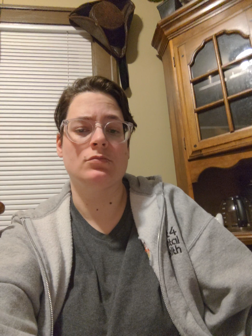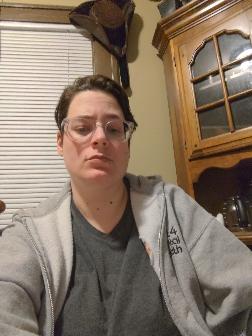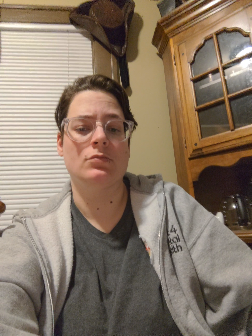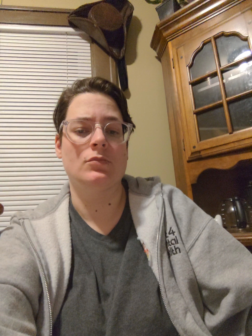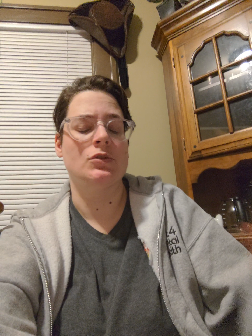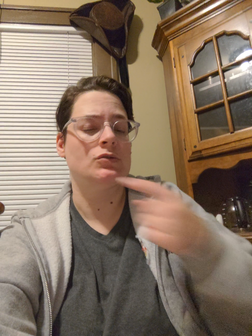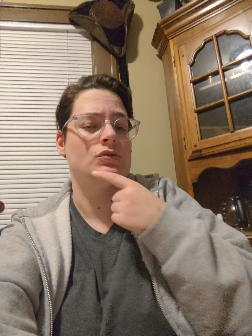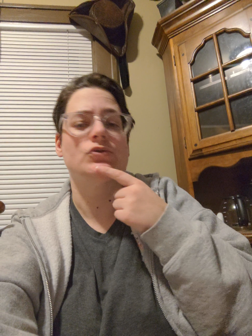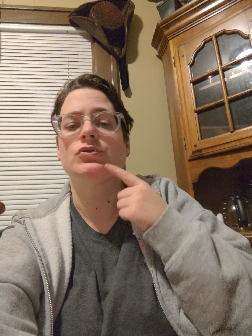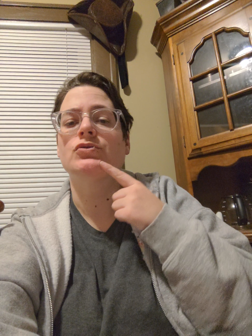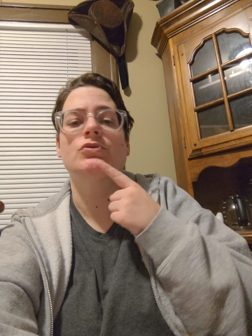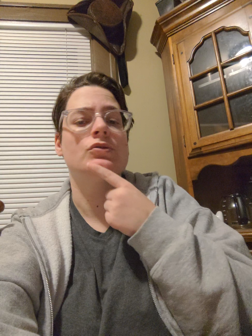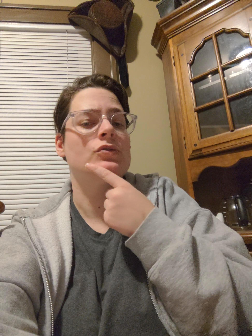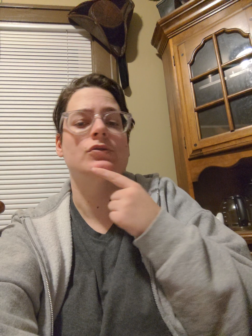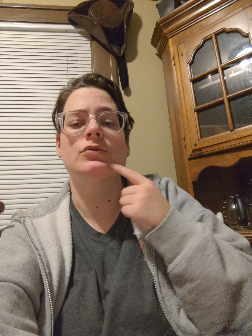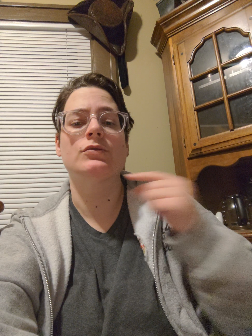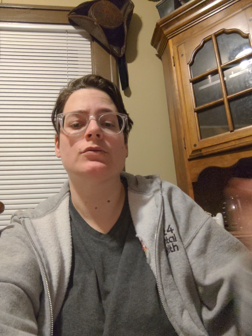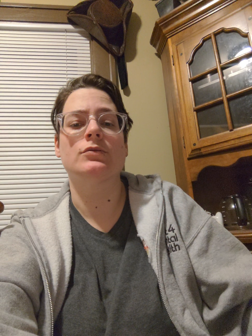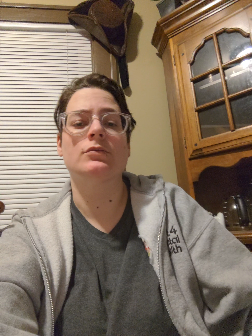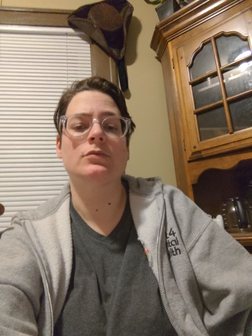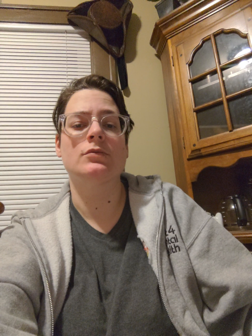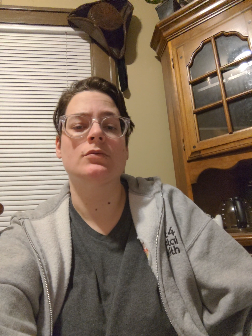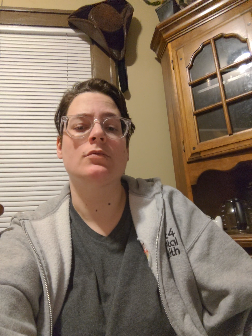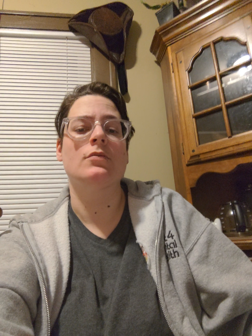chin